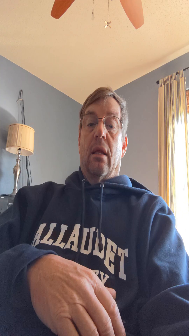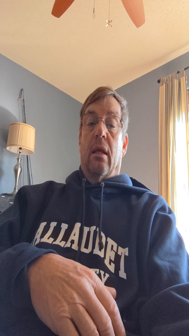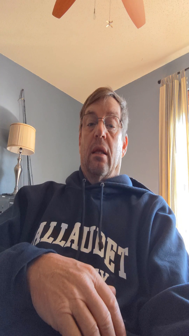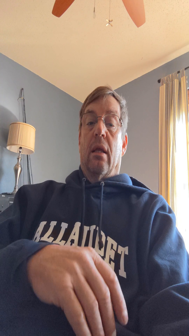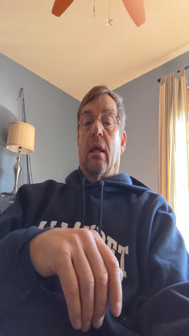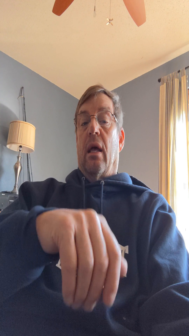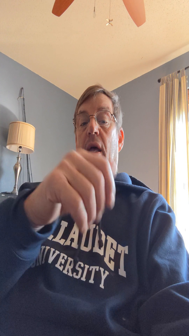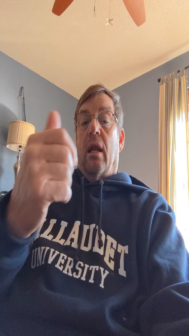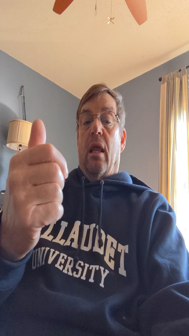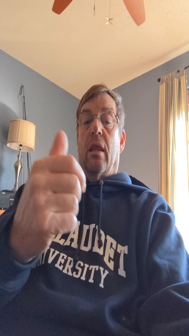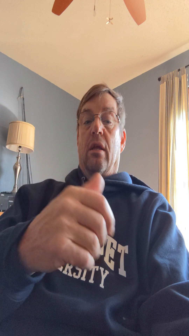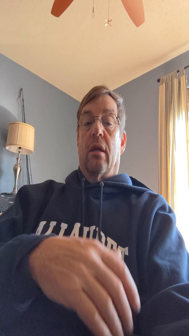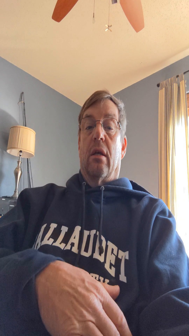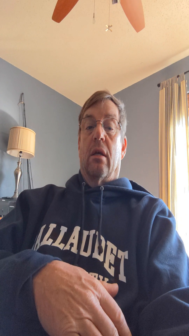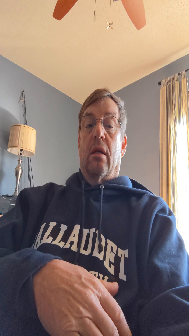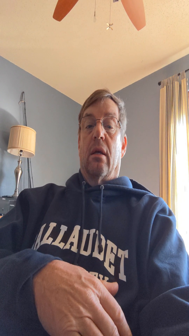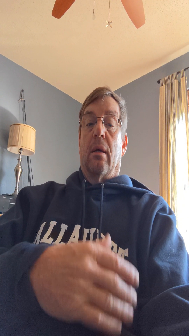another